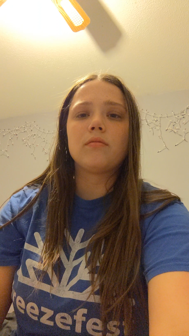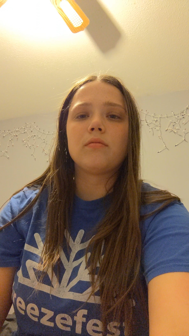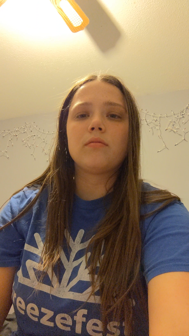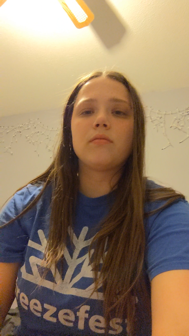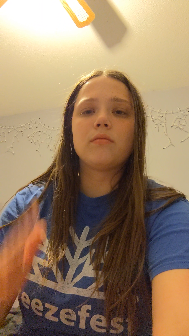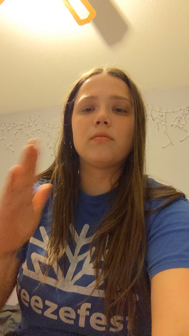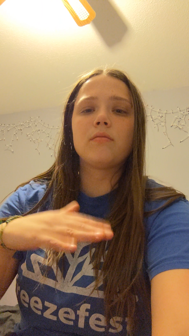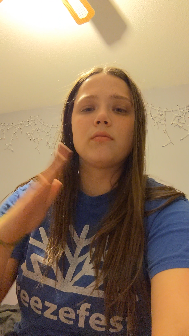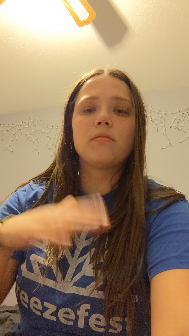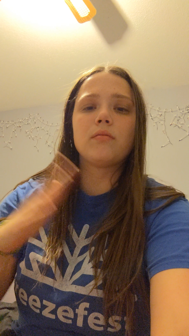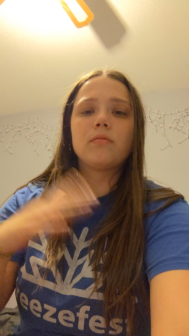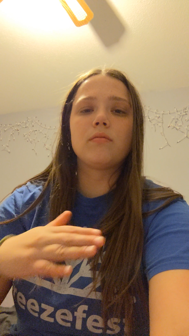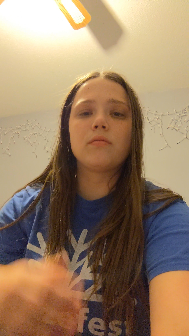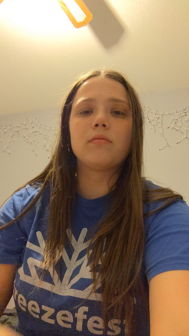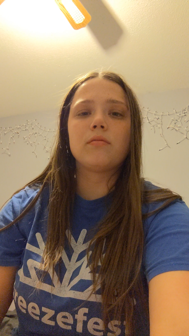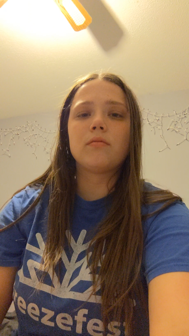clap